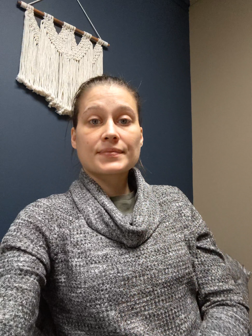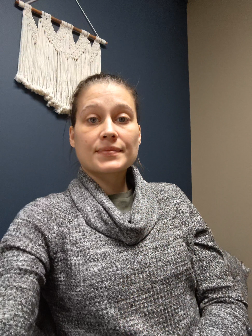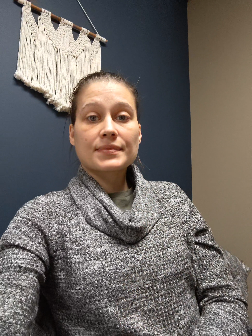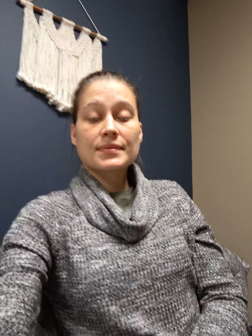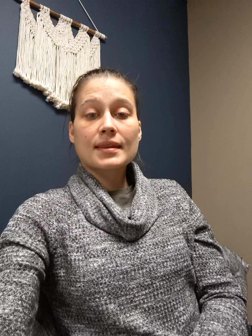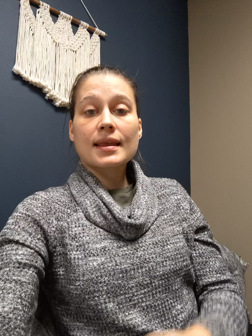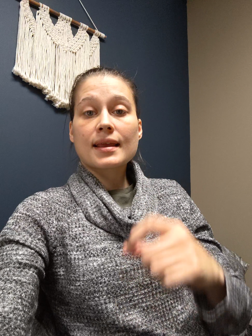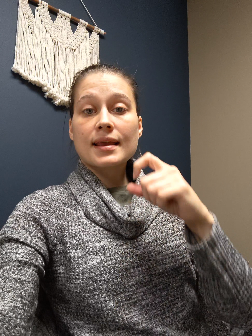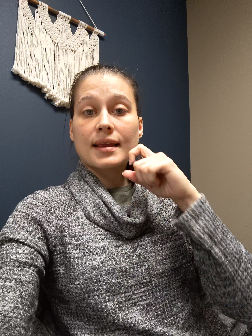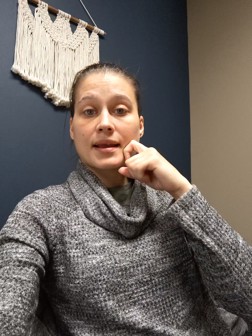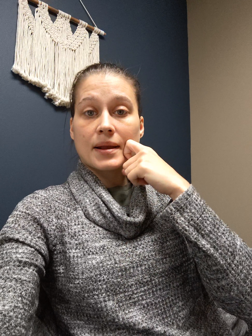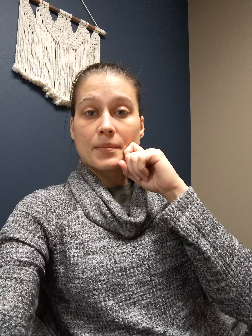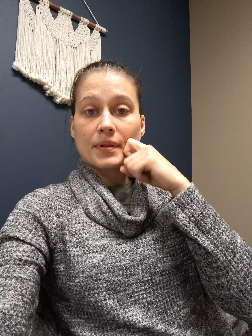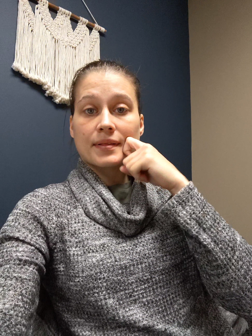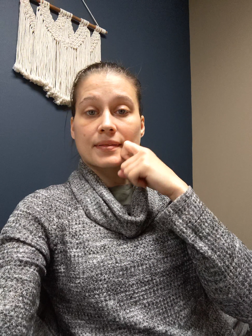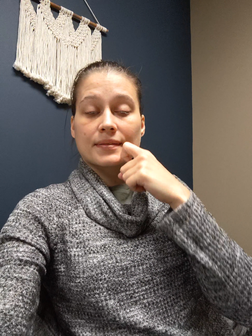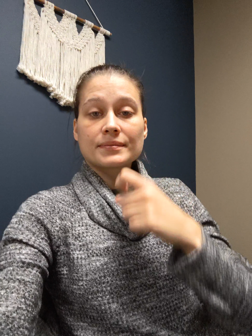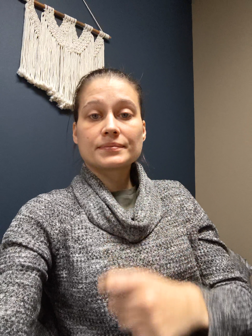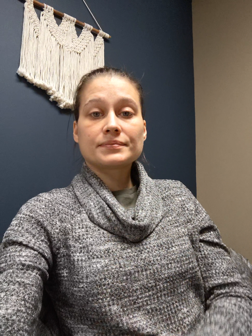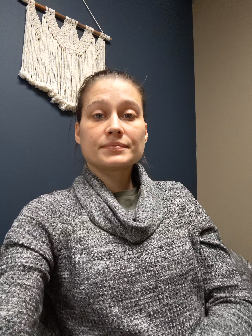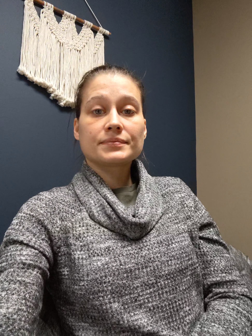apple